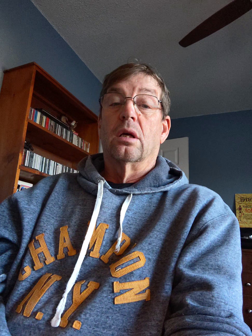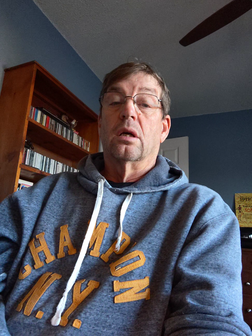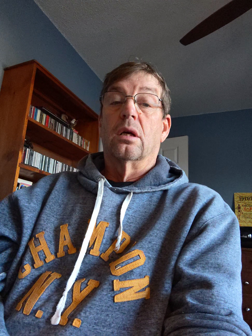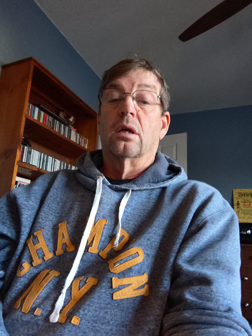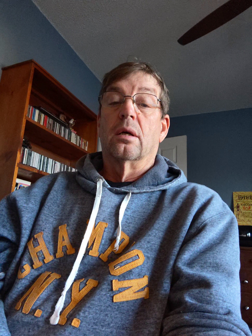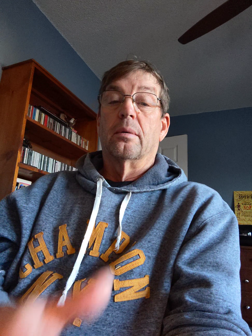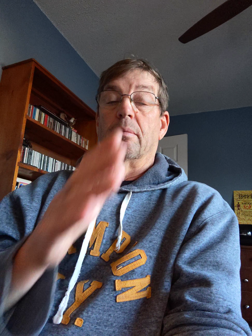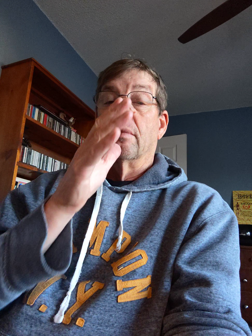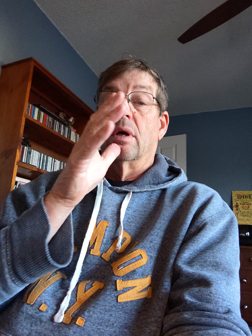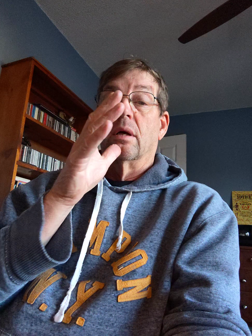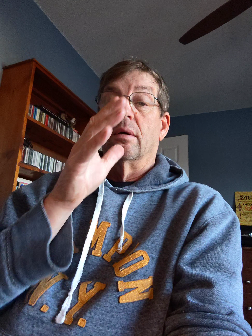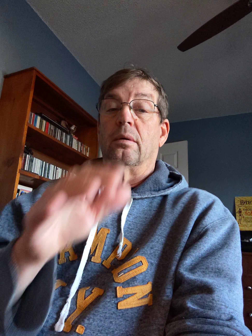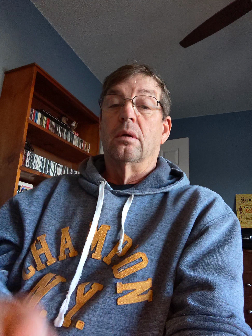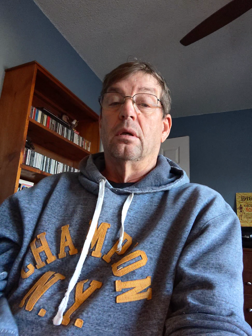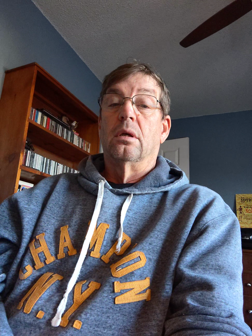mom